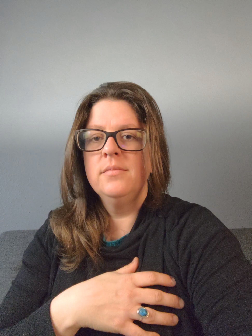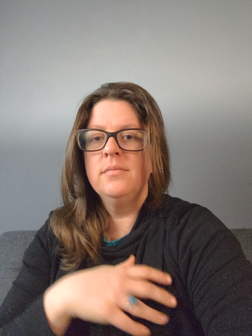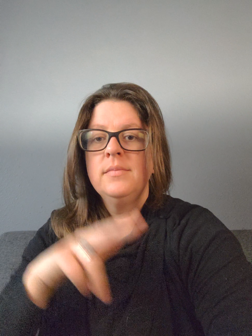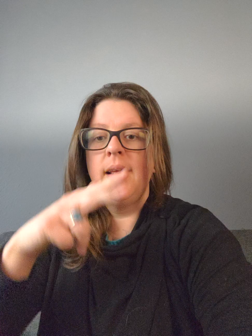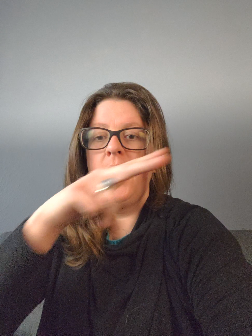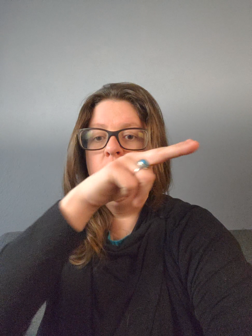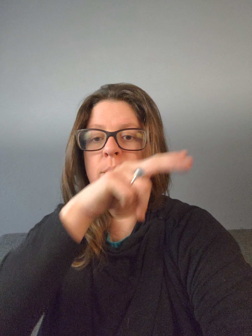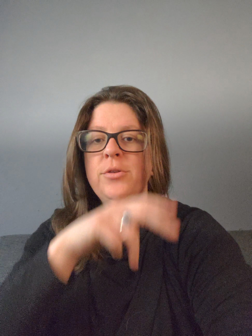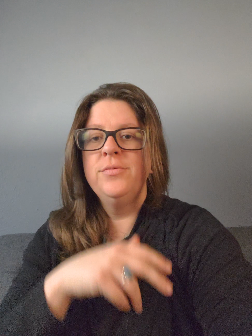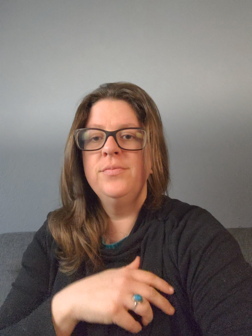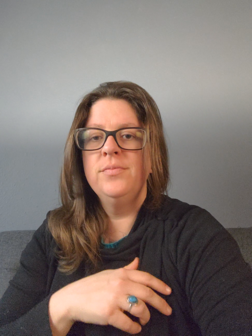helicopter